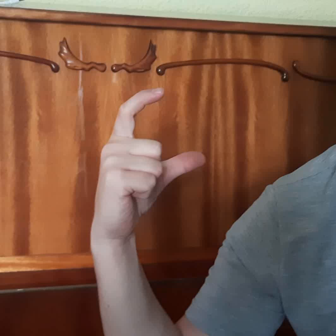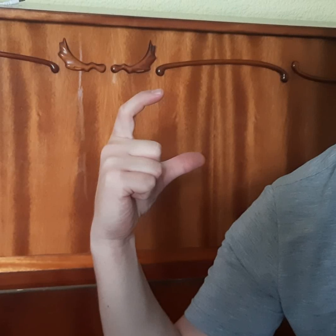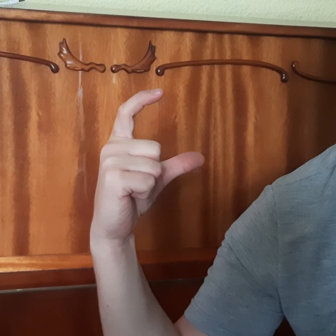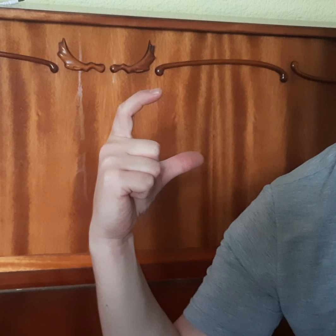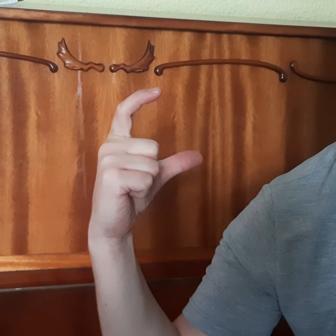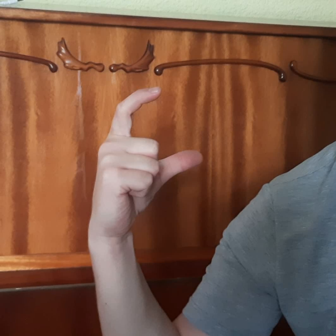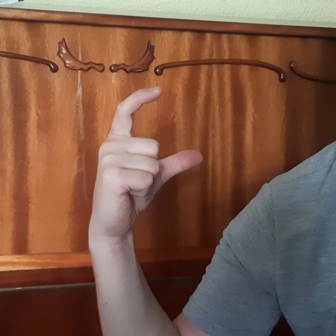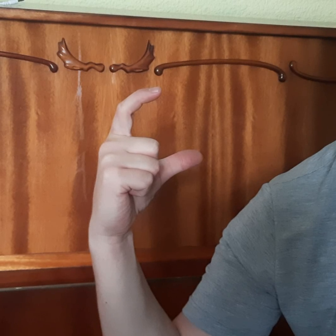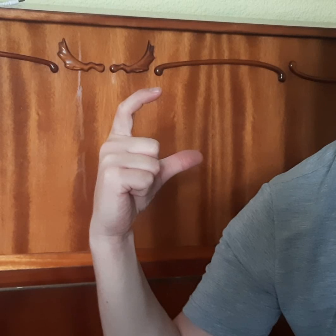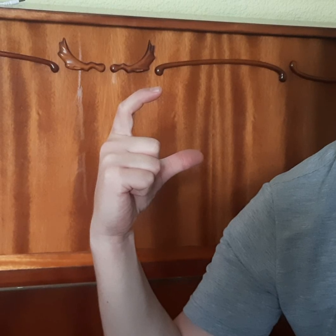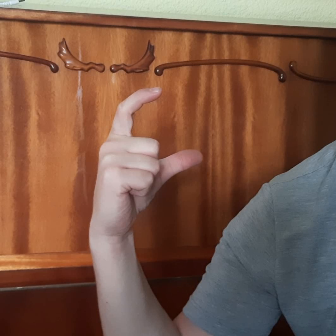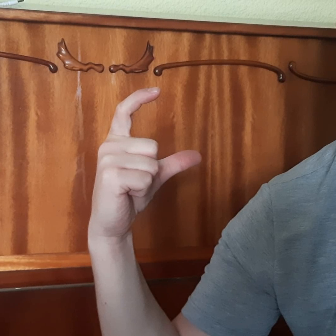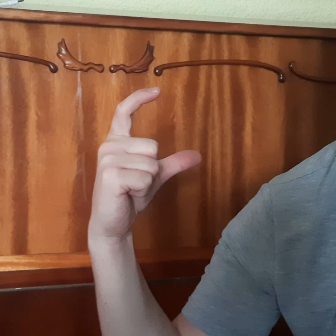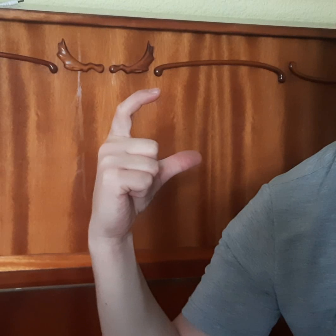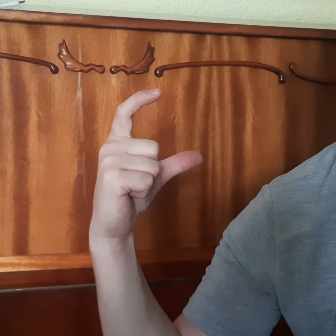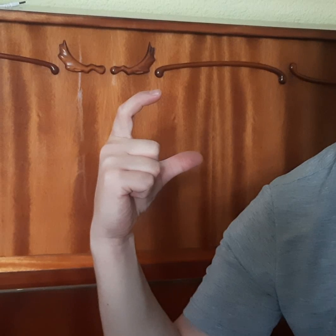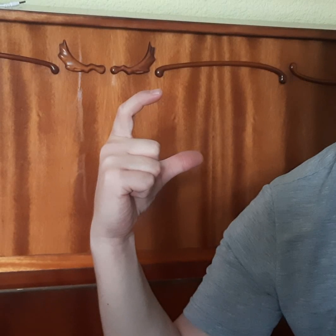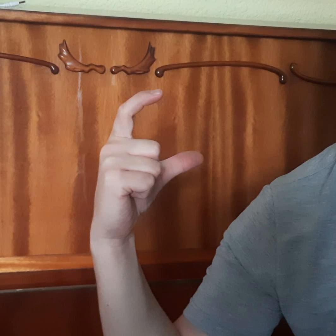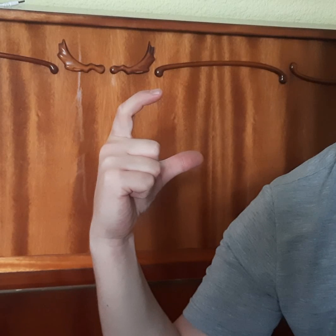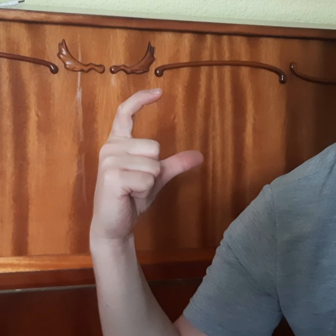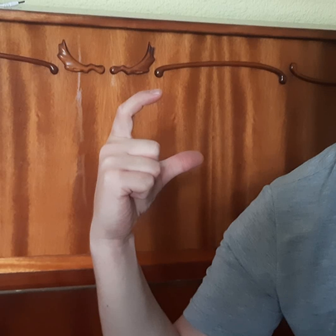Є